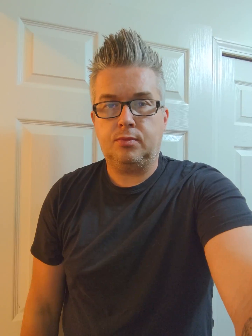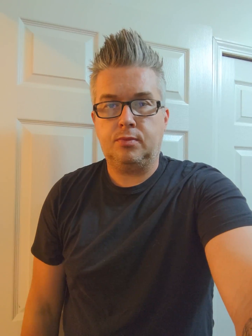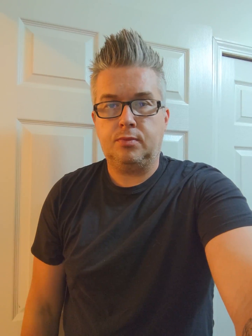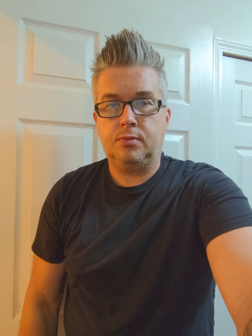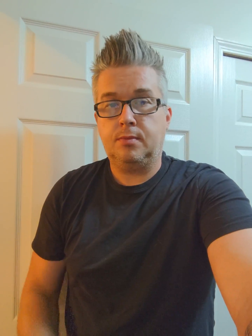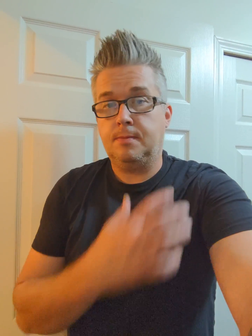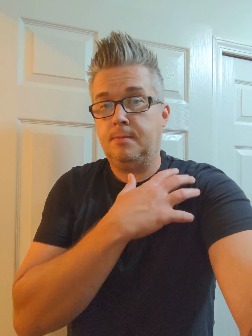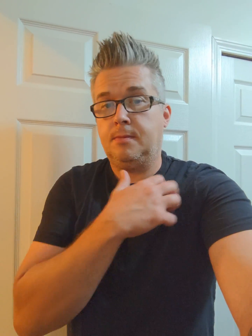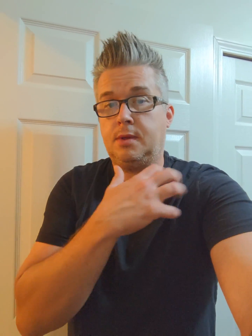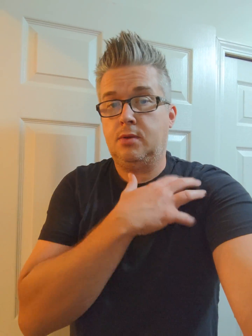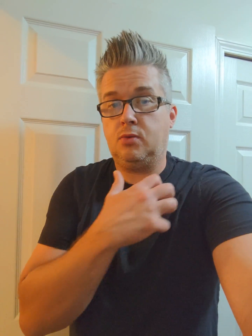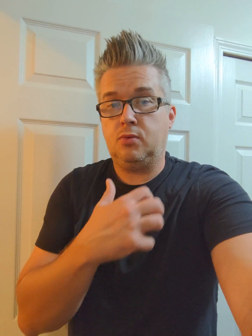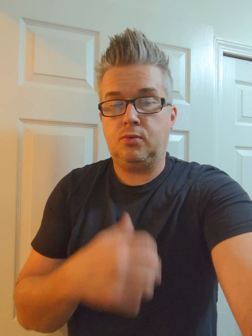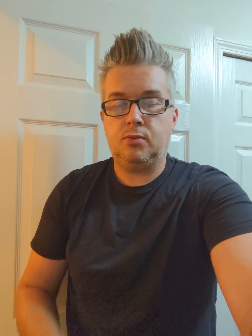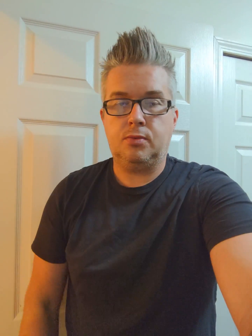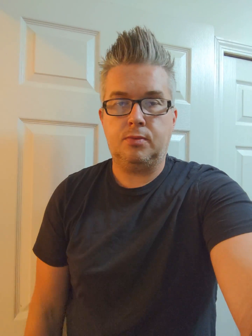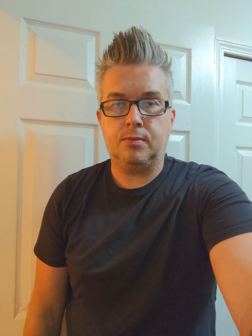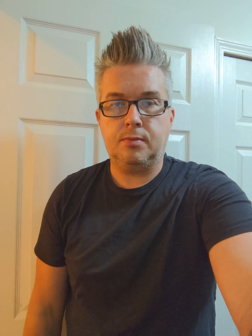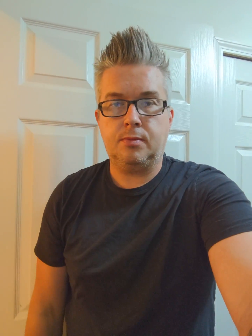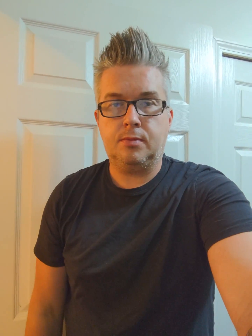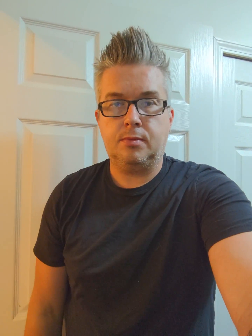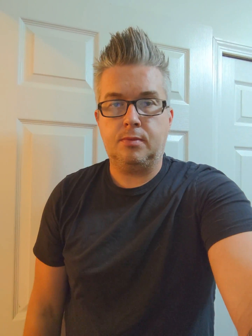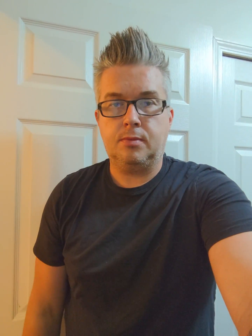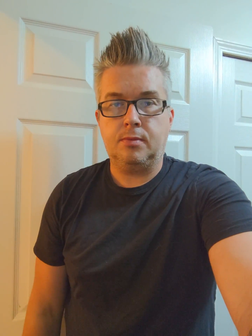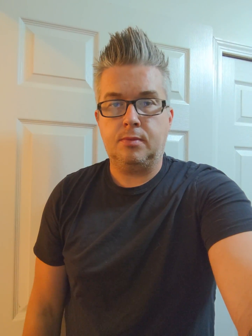bear